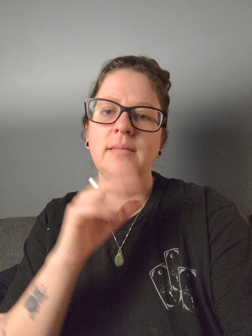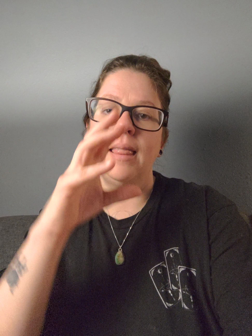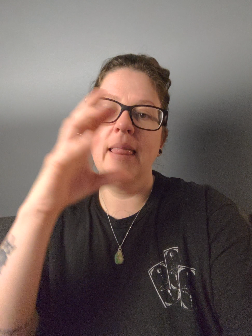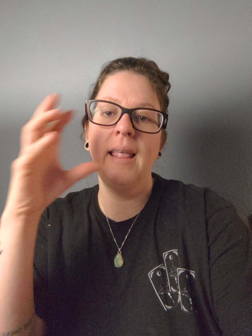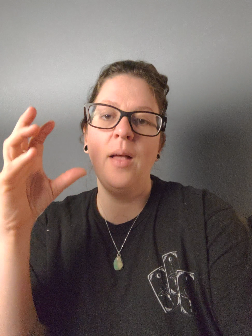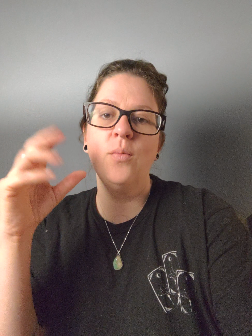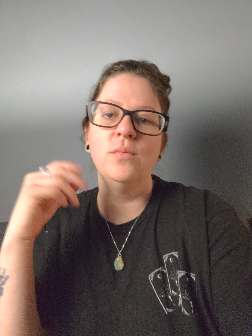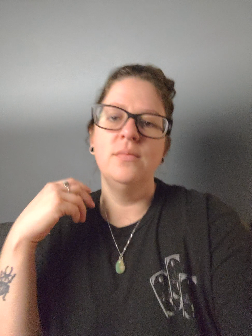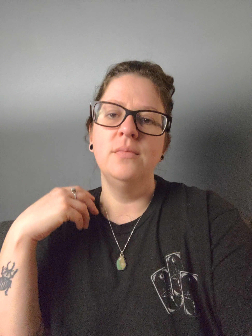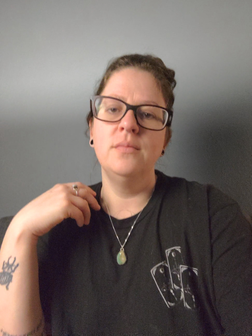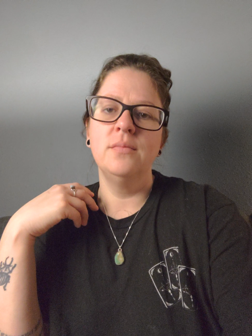cloud